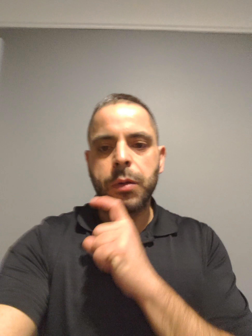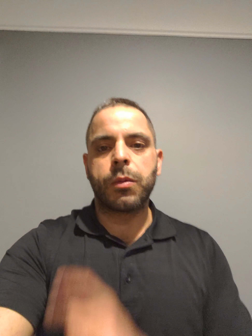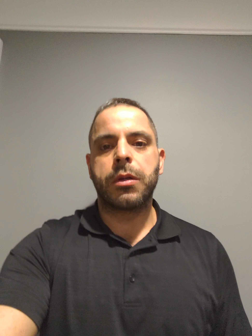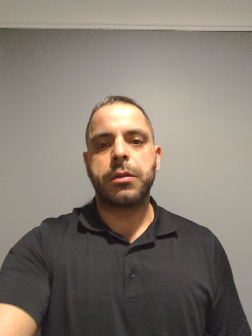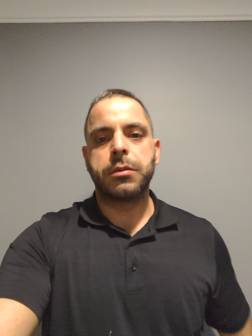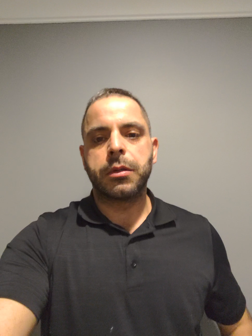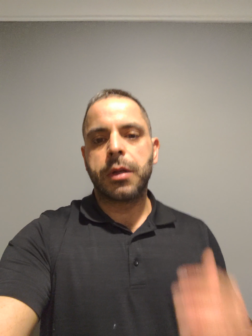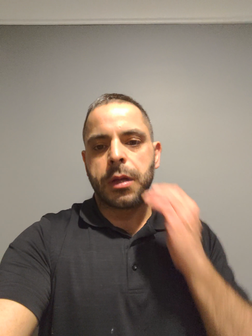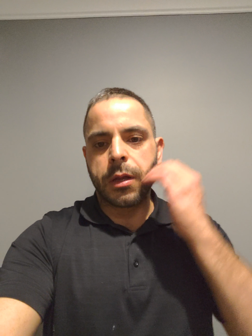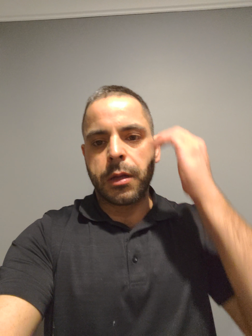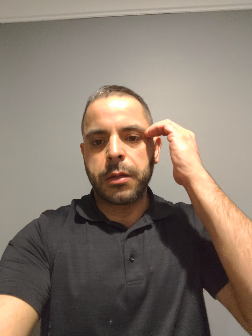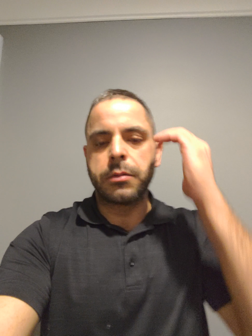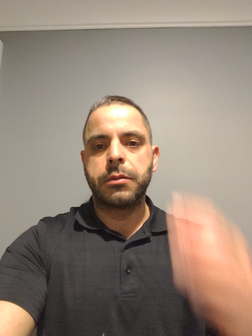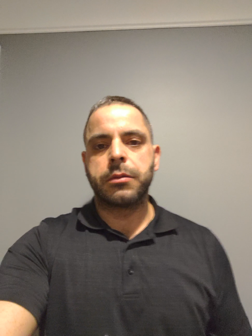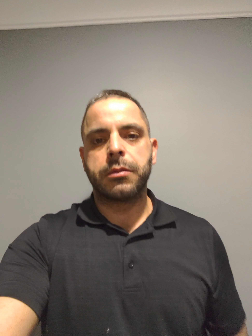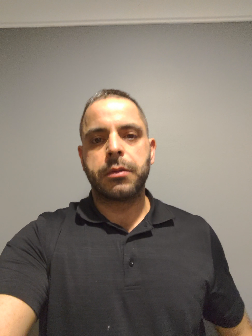head